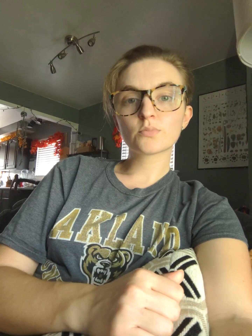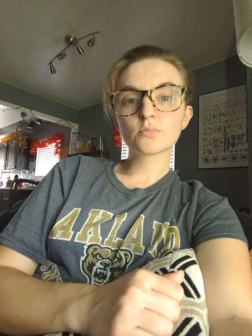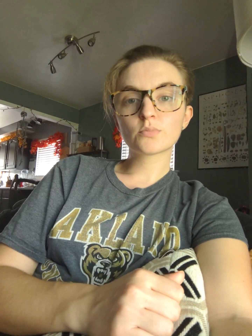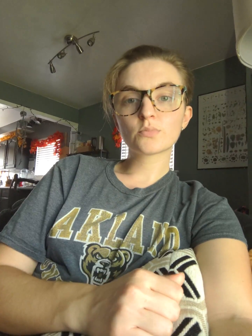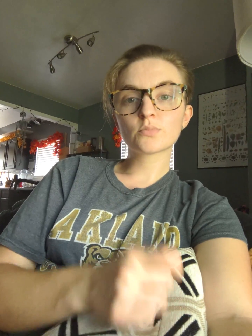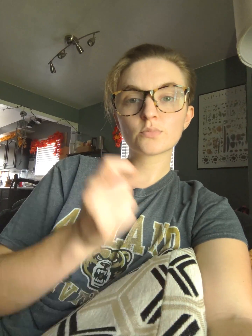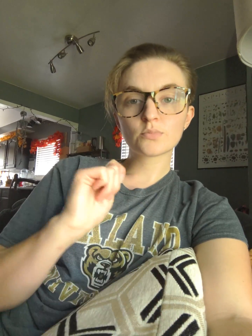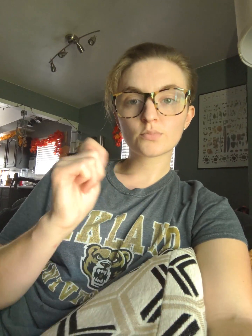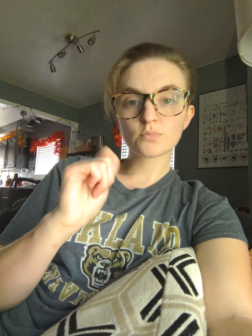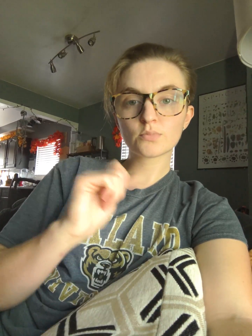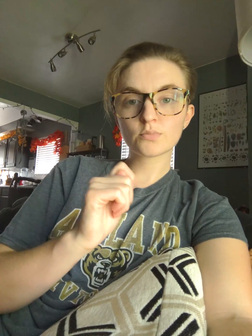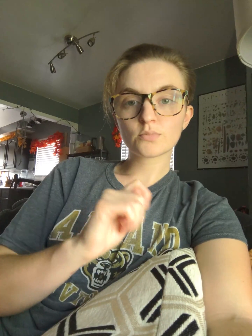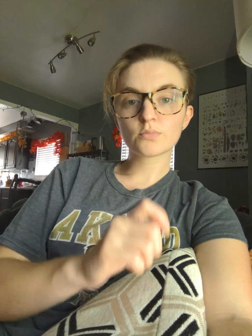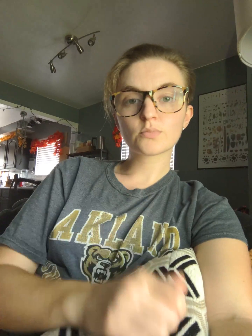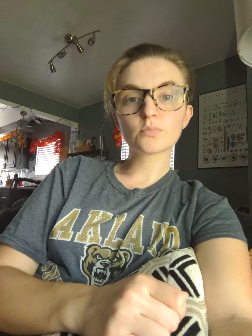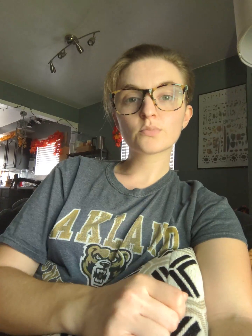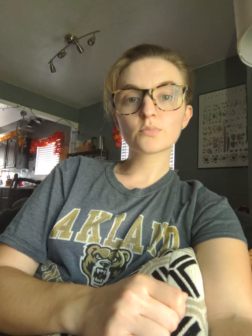bathroom